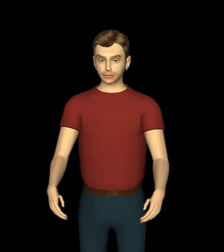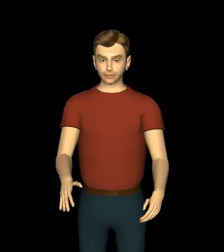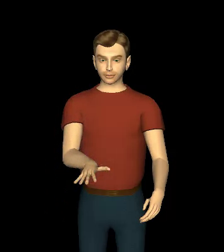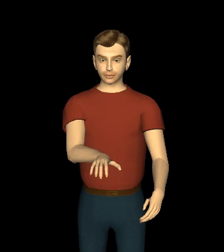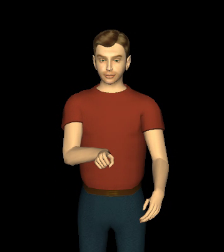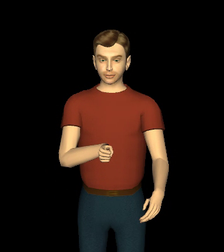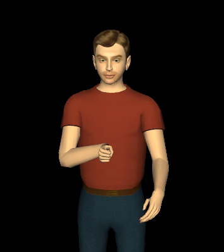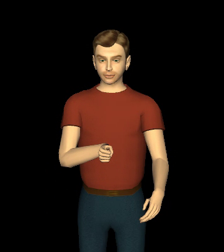يأخذ